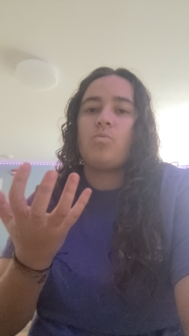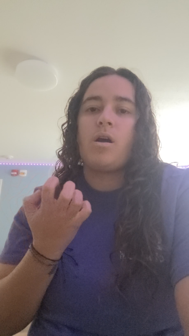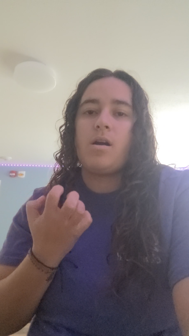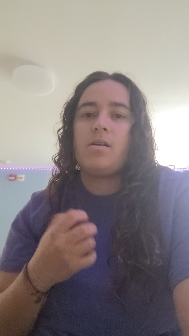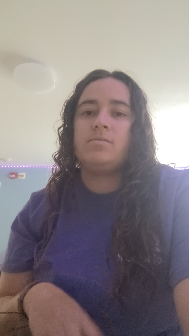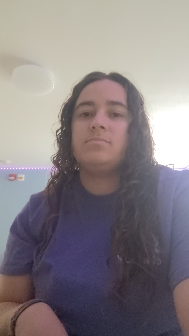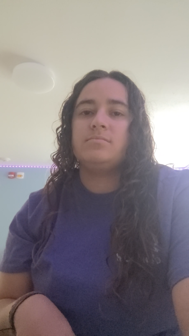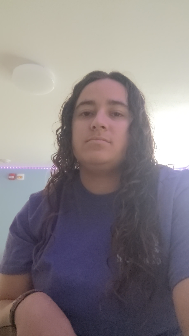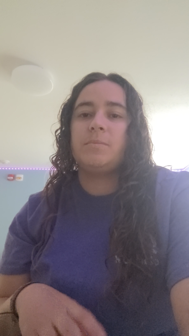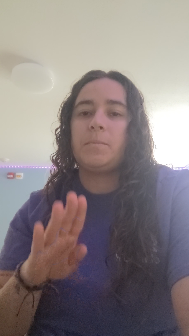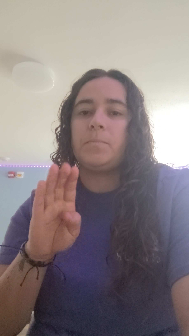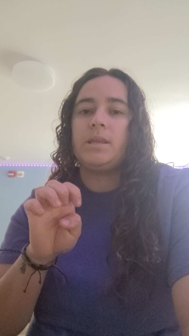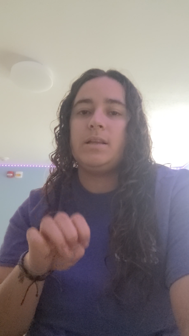be